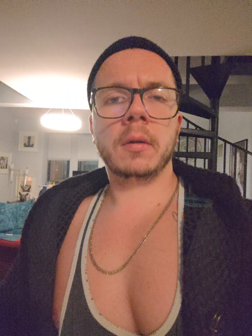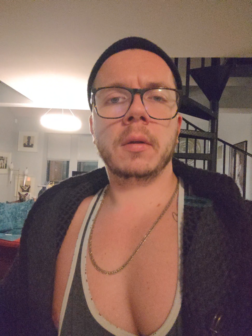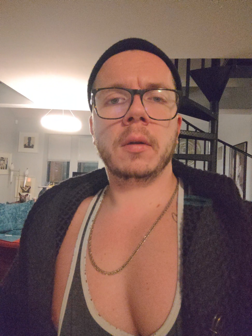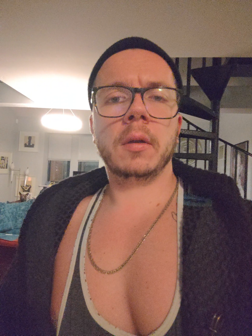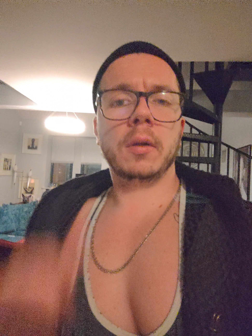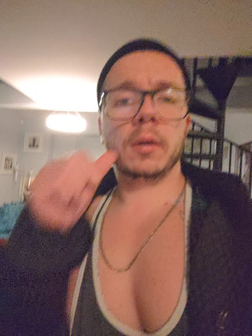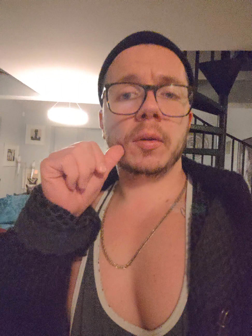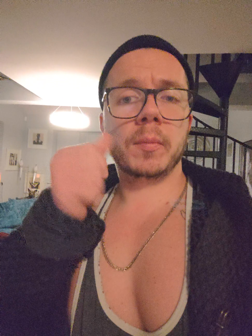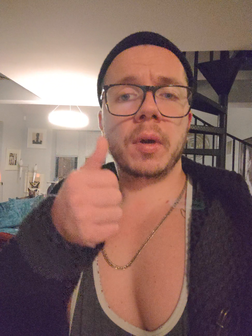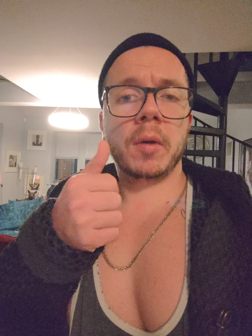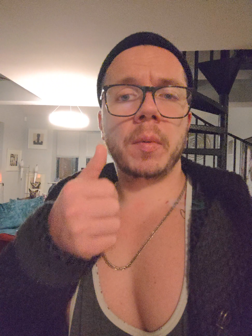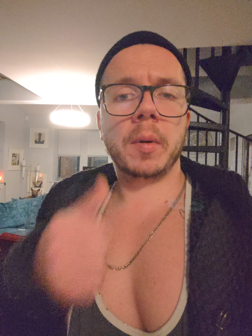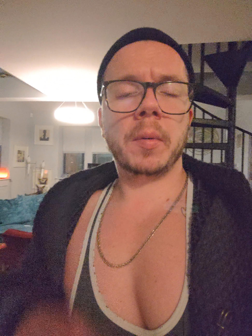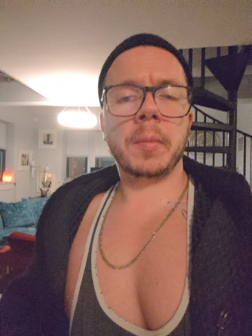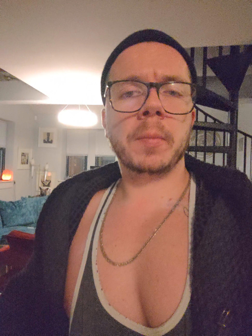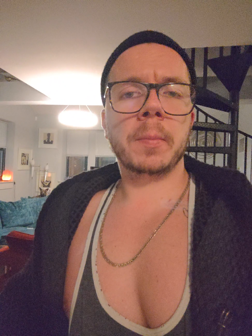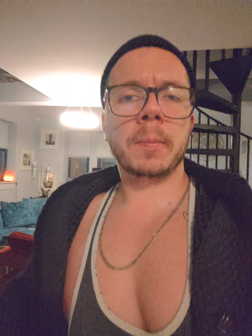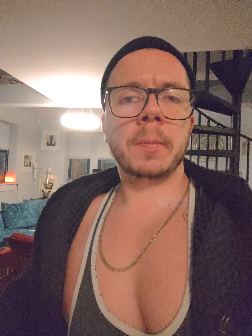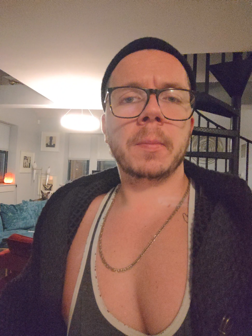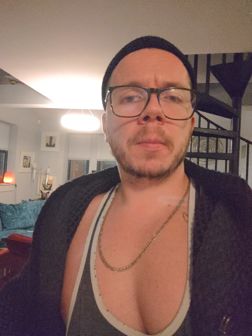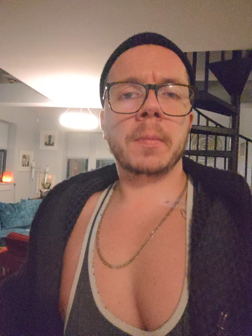tomorrow